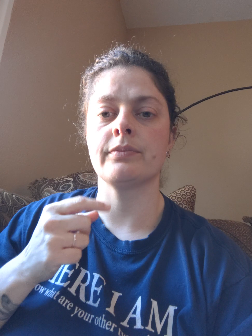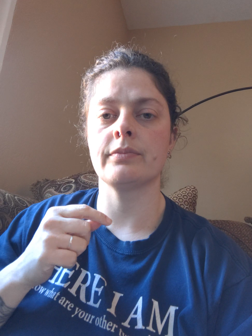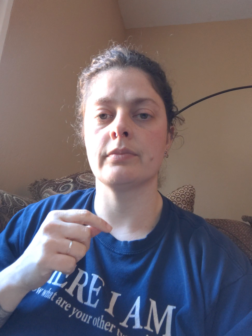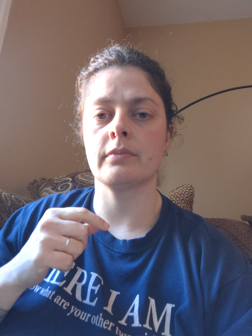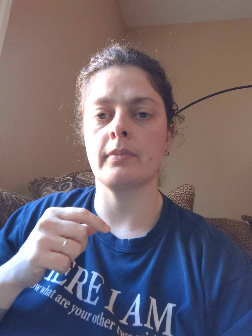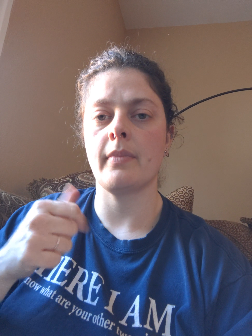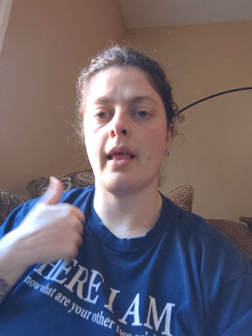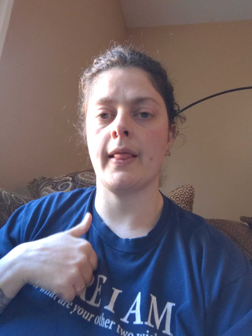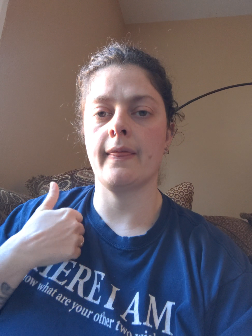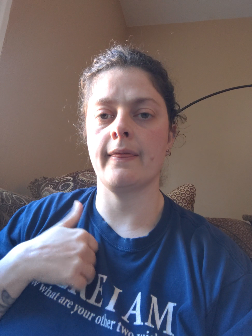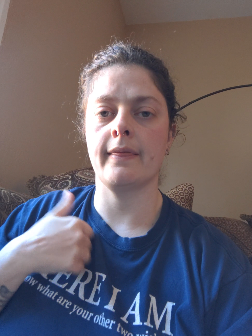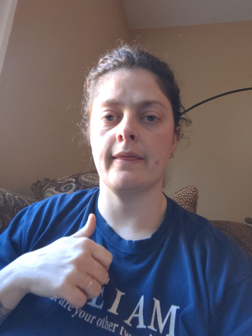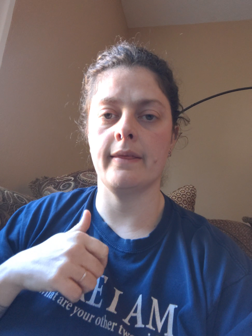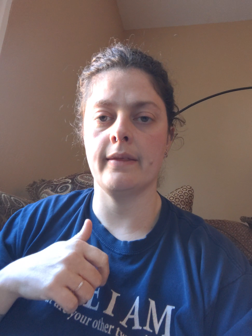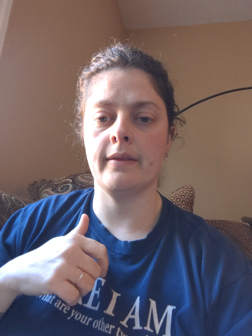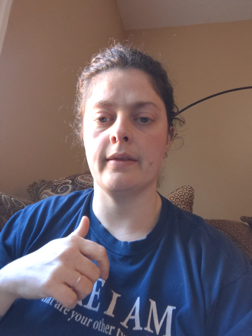bath